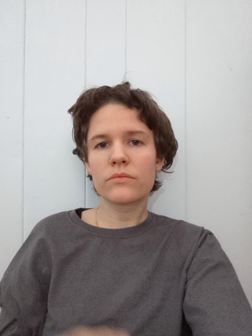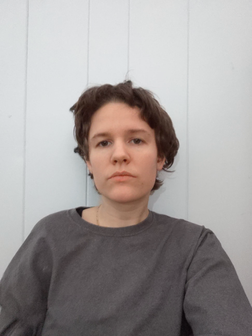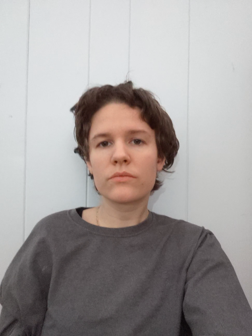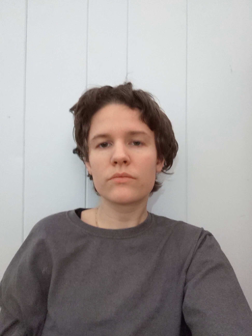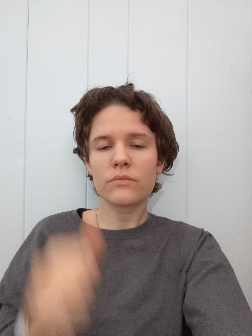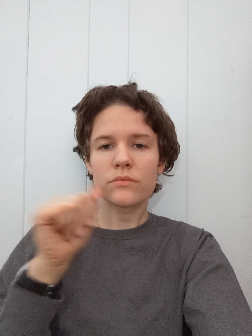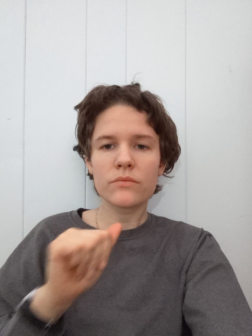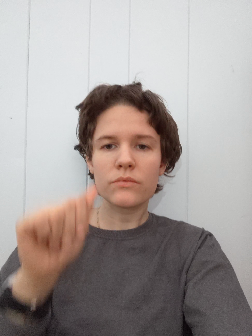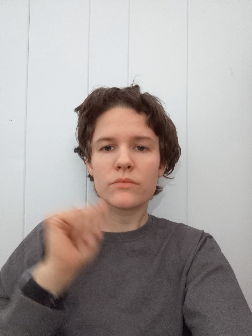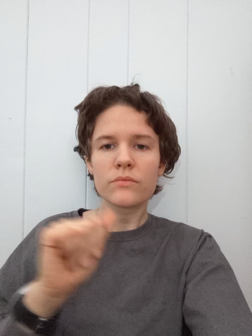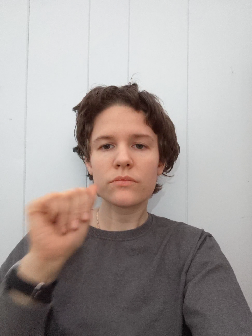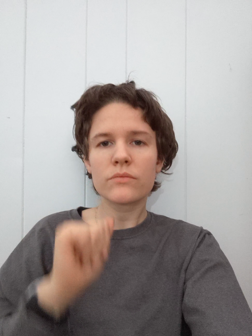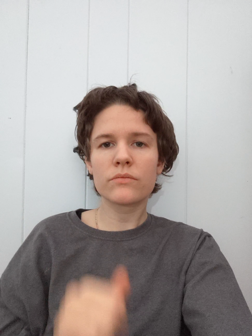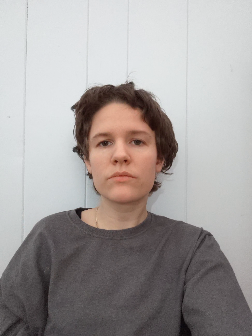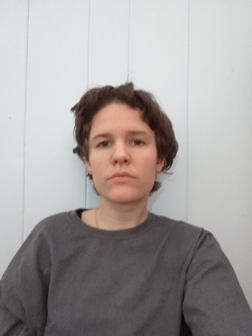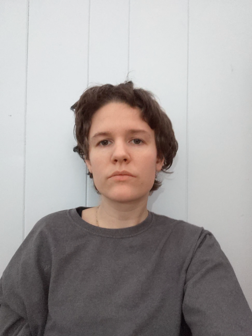aunt